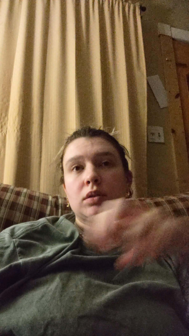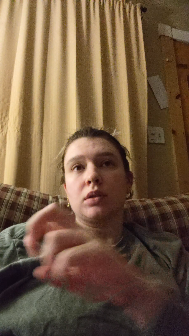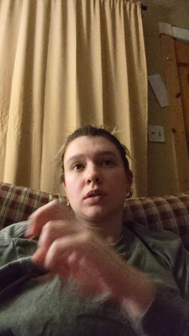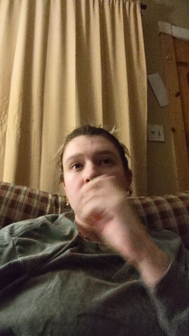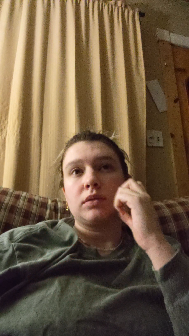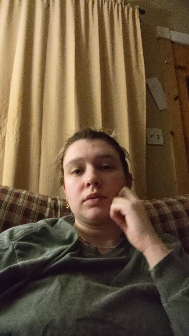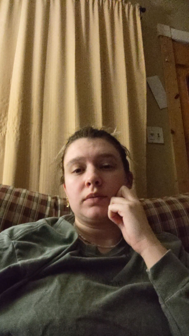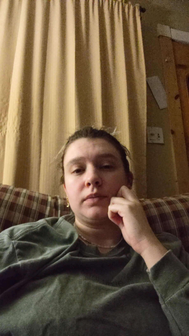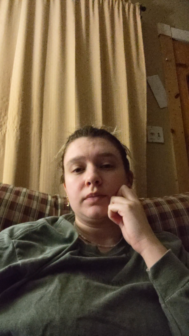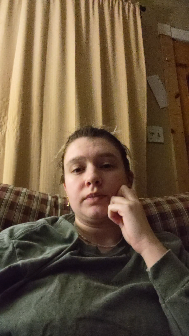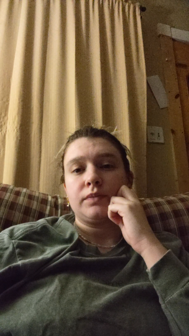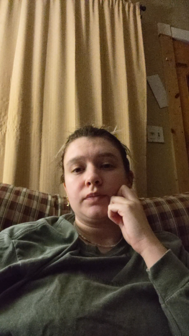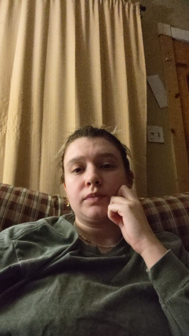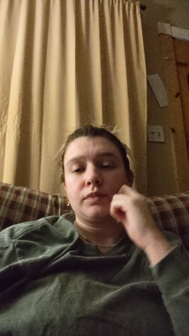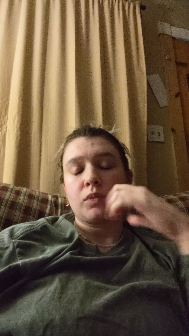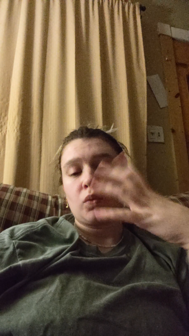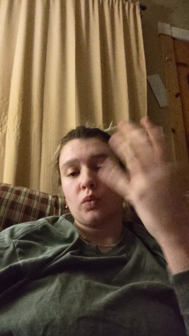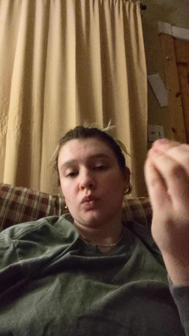going to